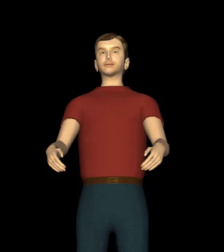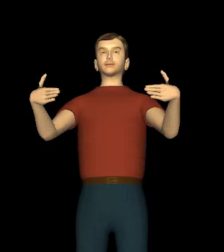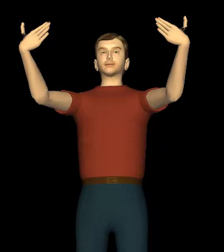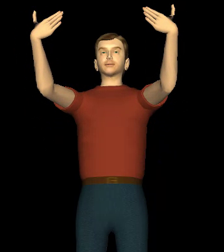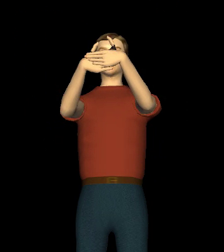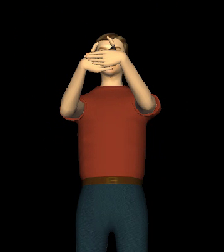الليل